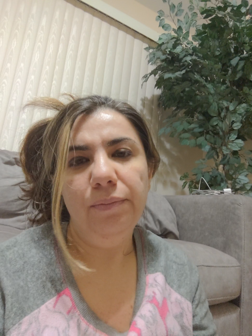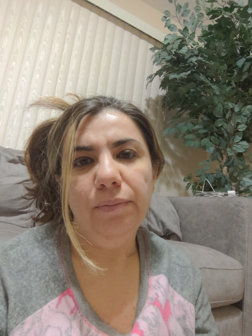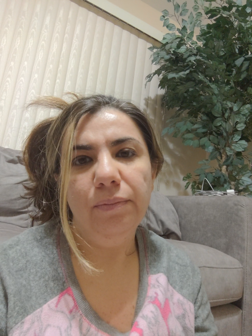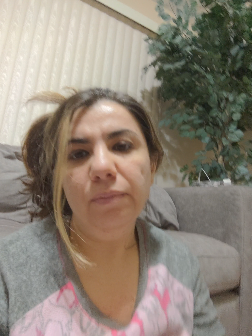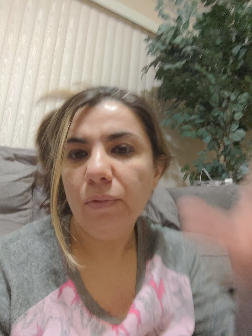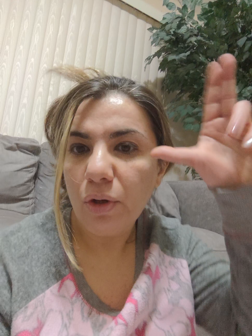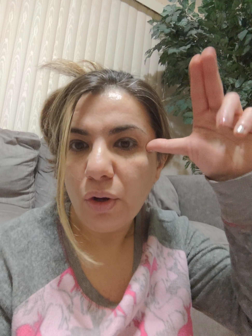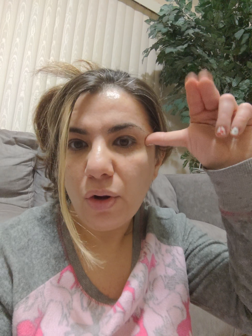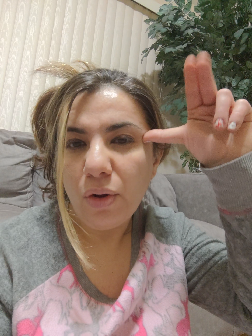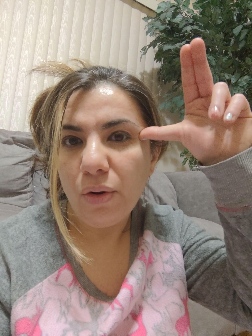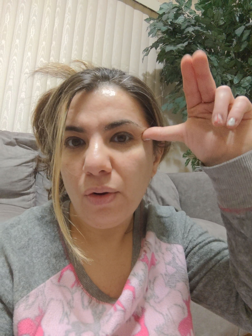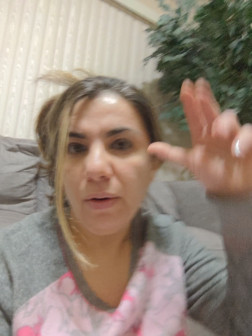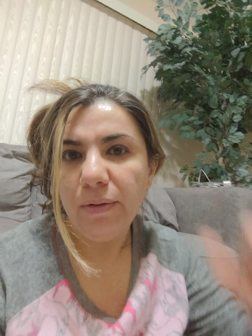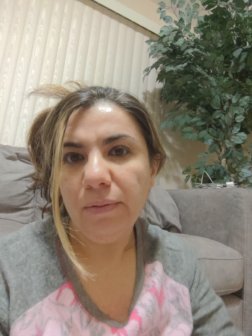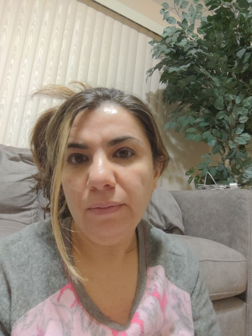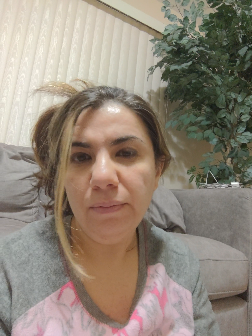horse